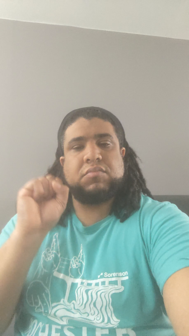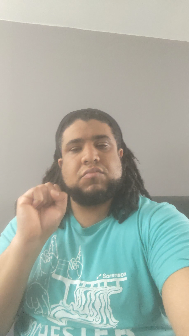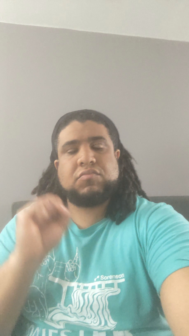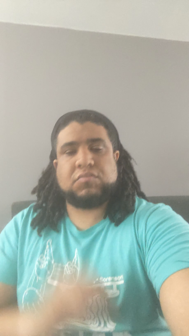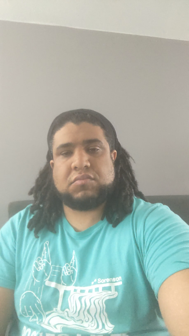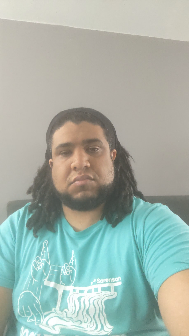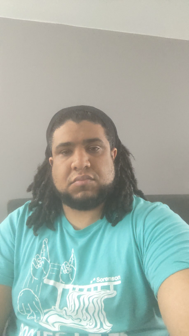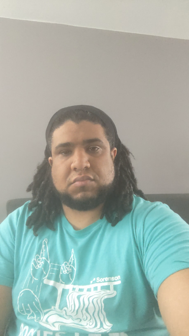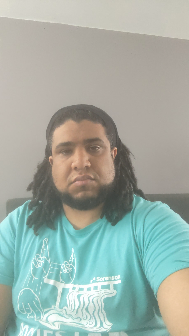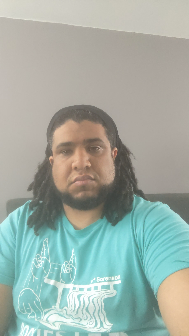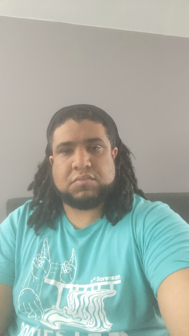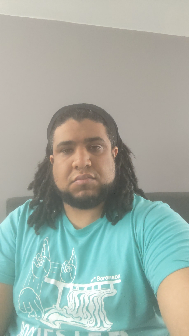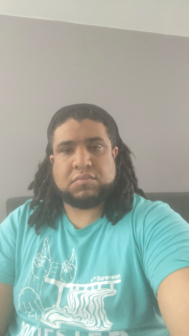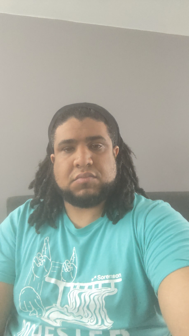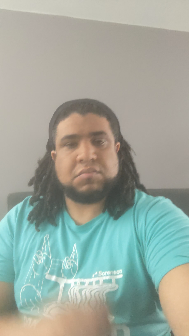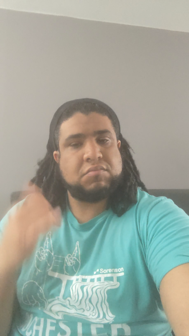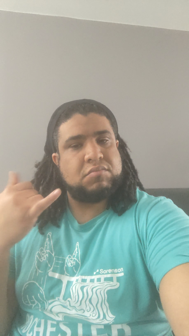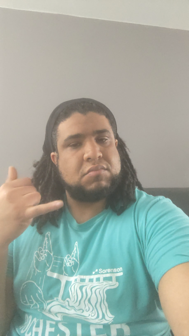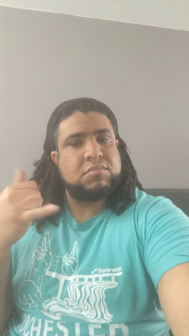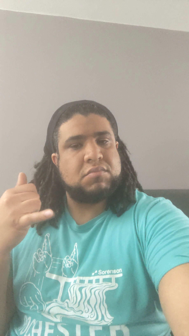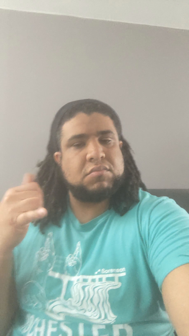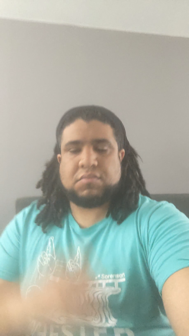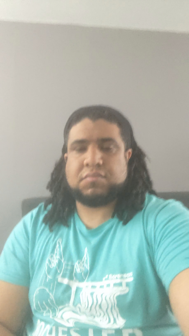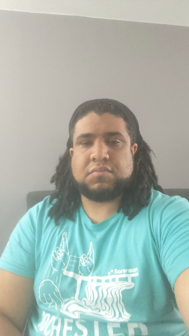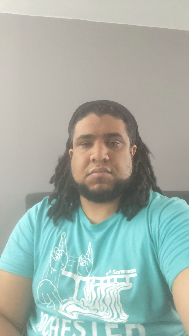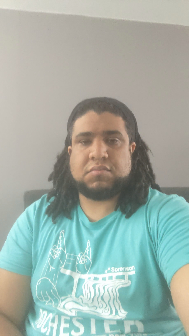party